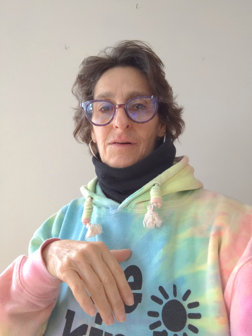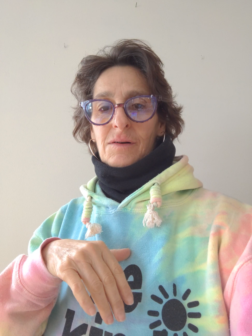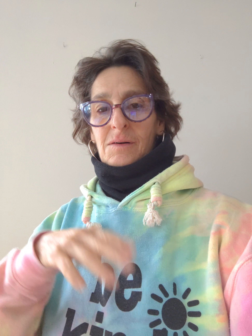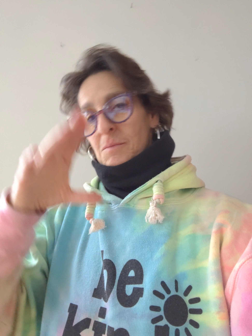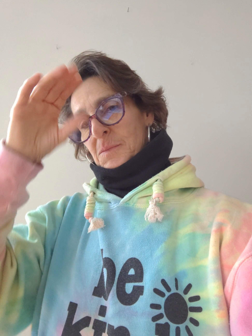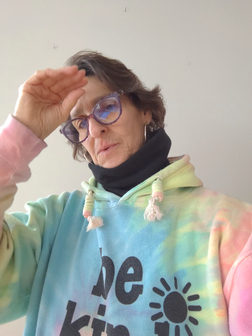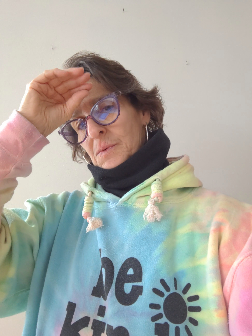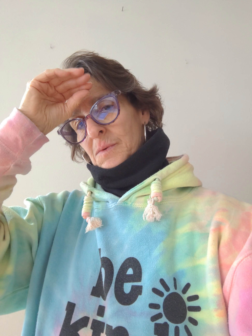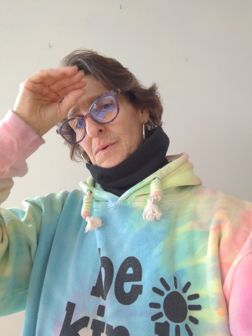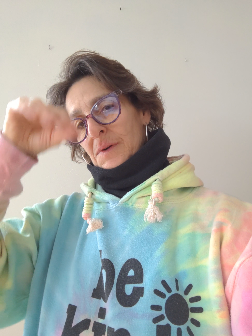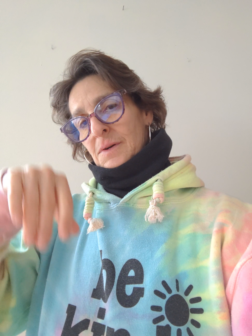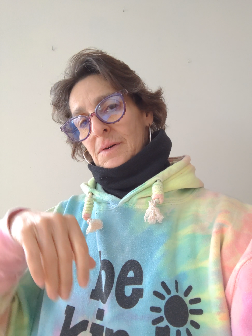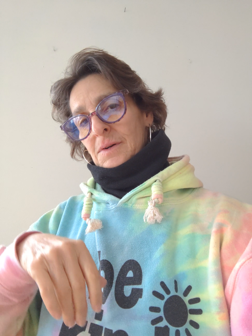boy